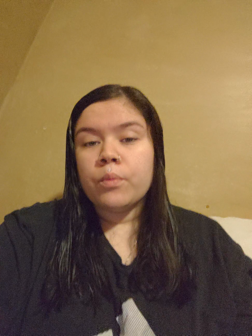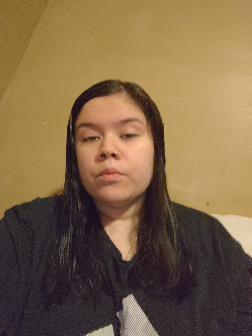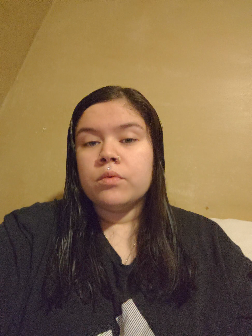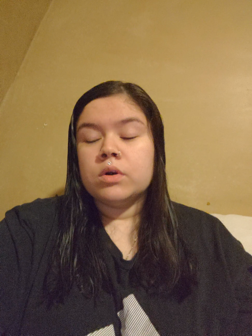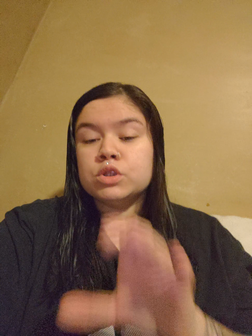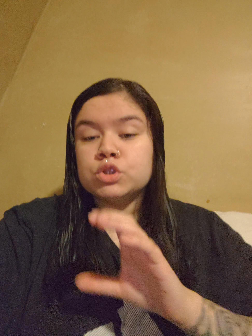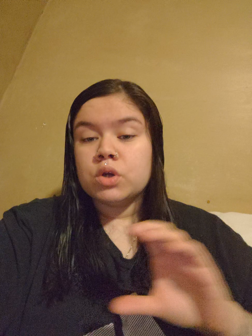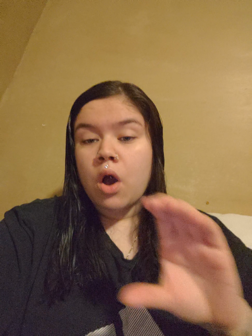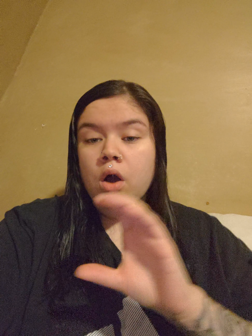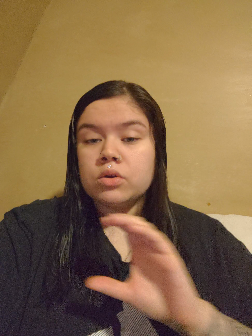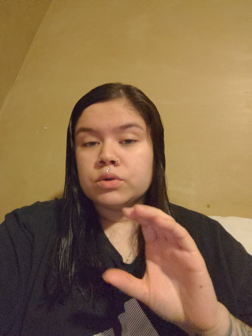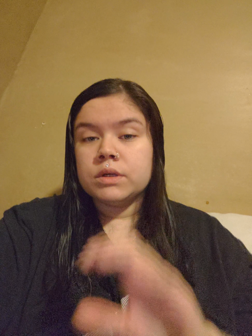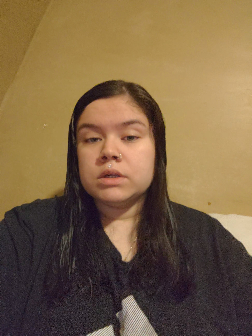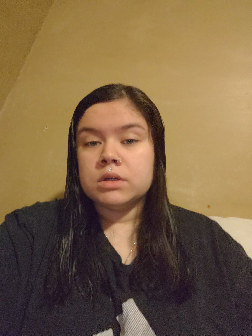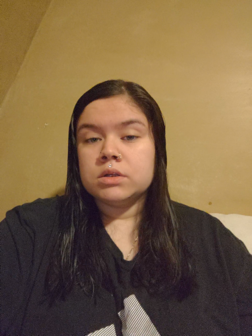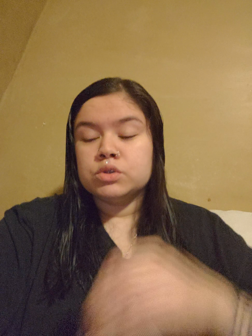chocolate